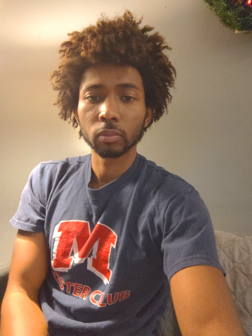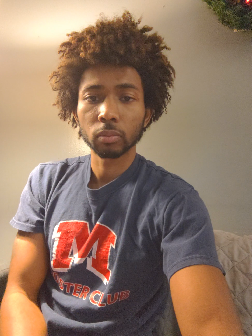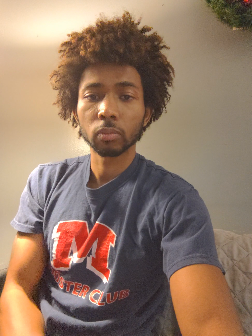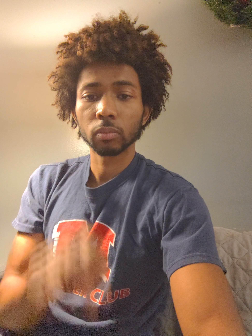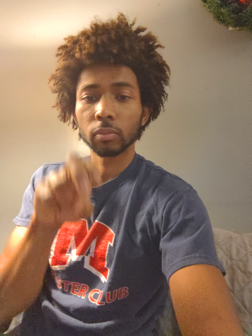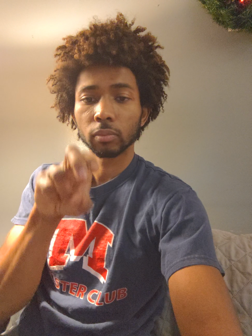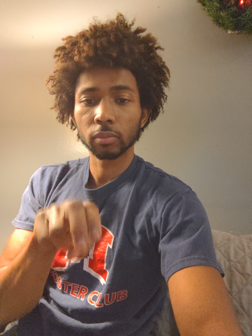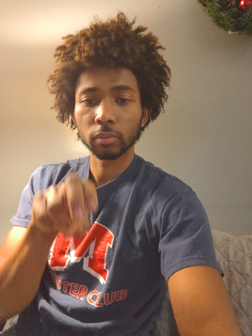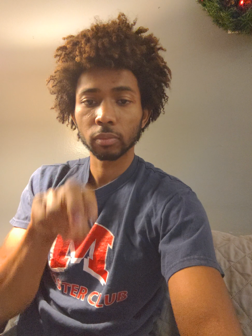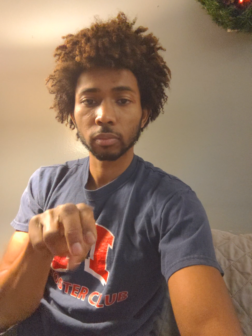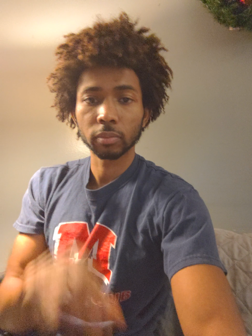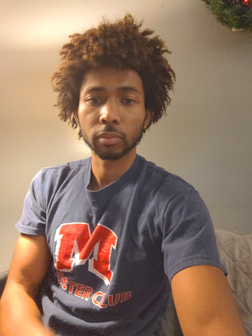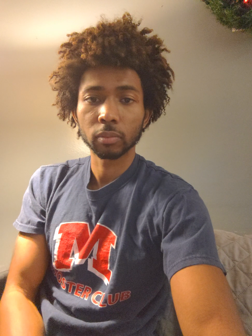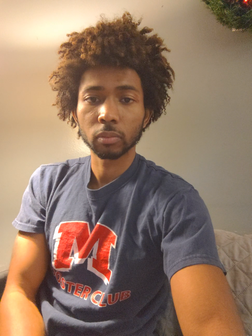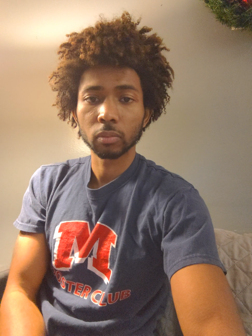chair